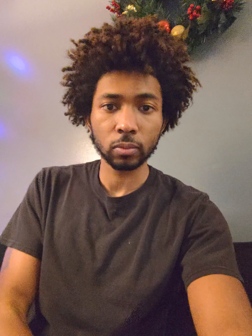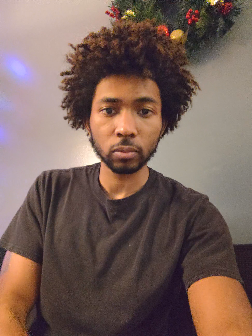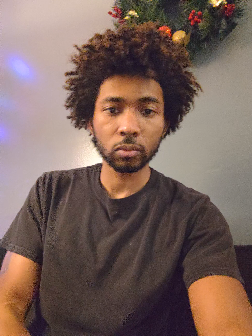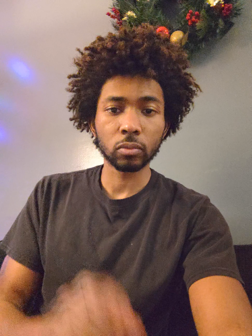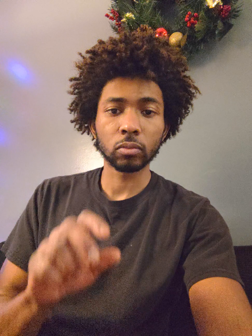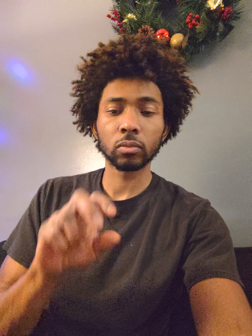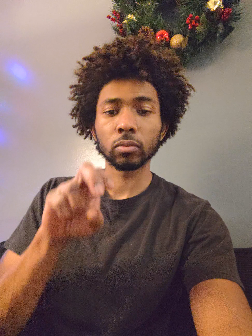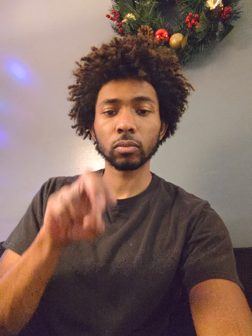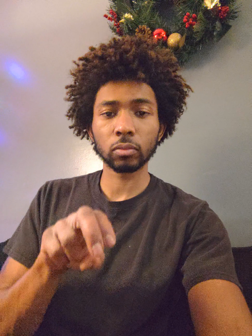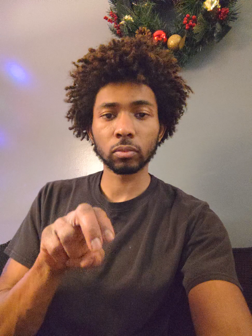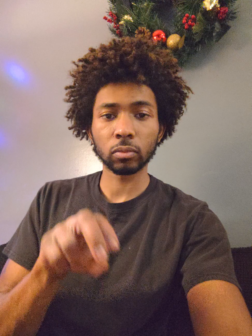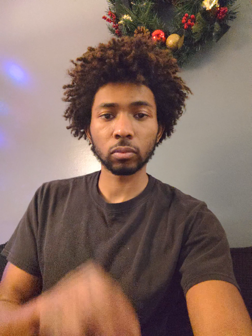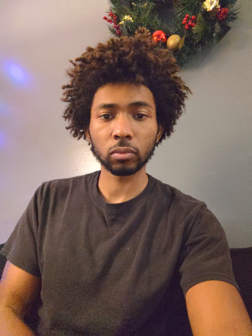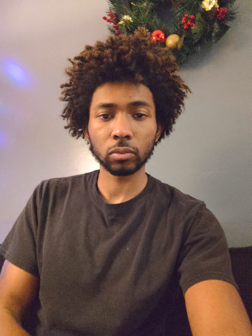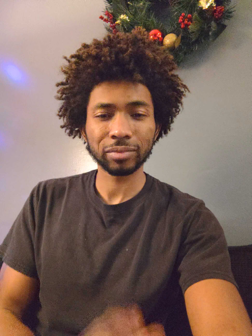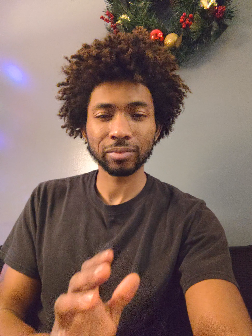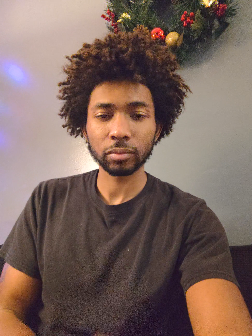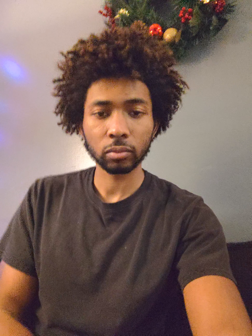stairs